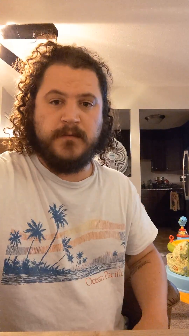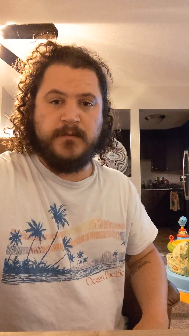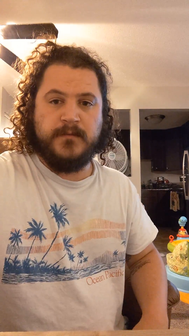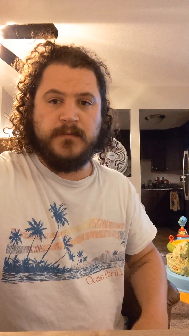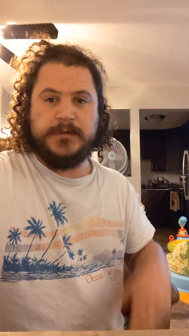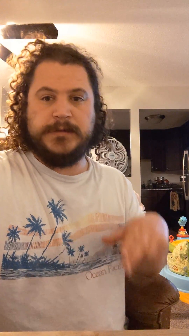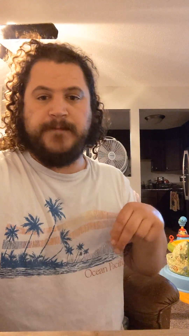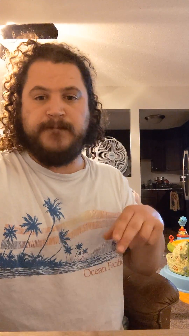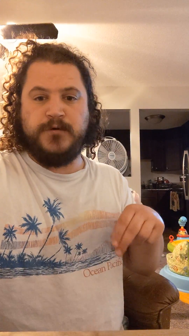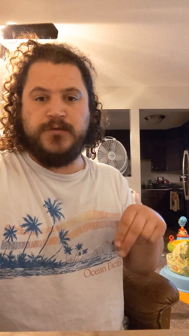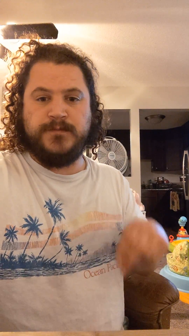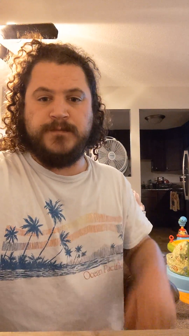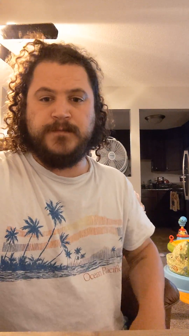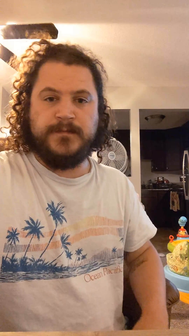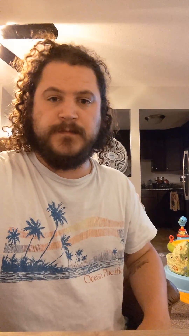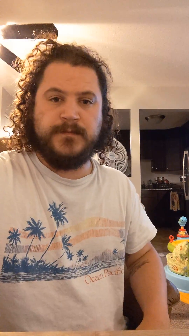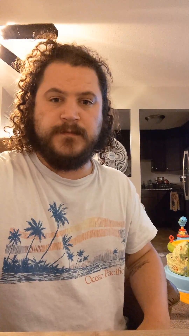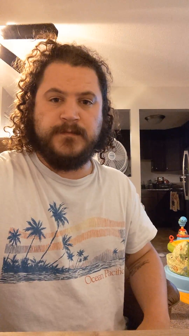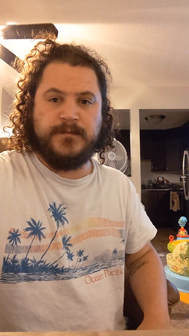diaper